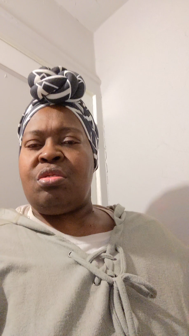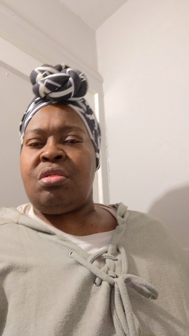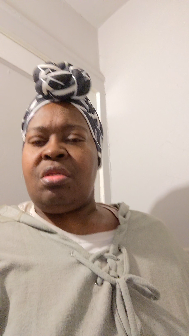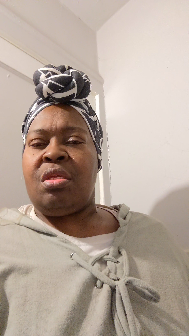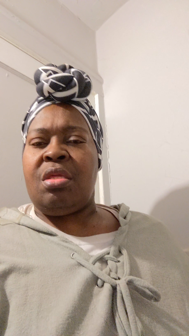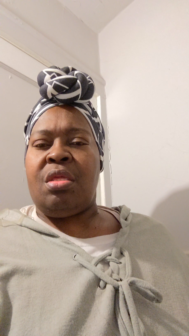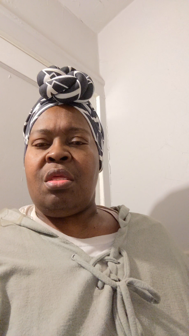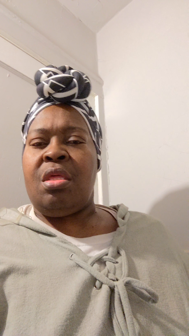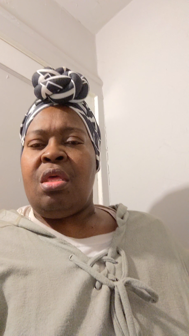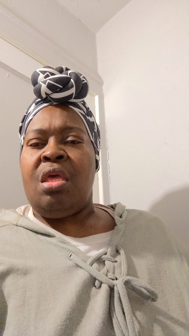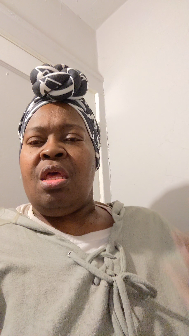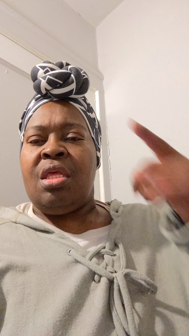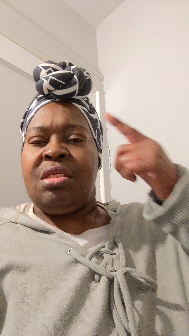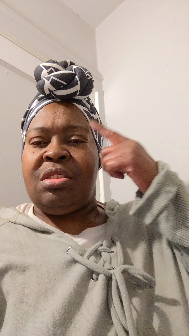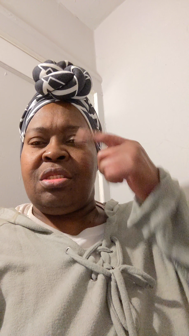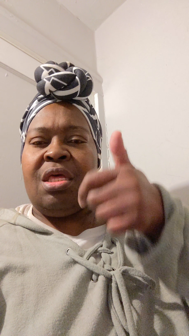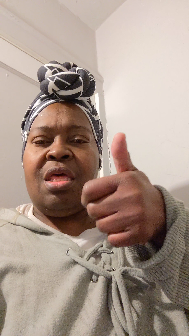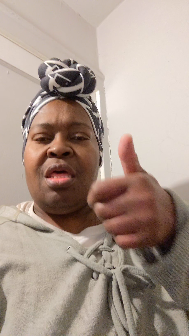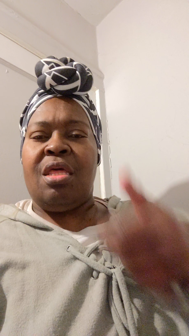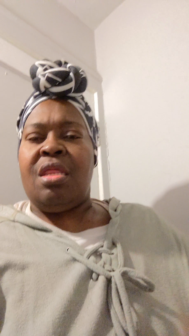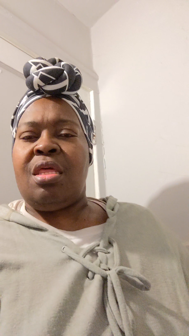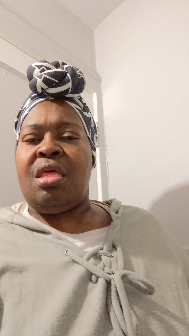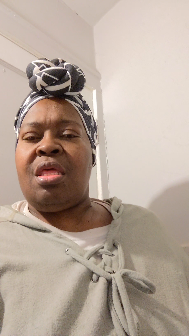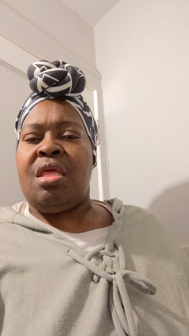dime